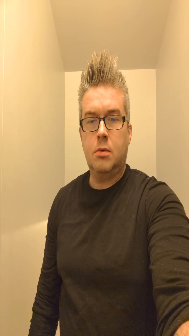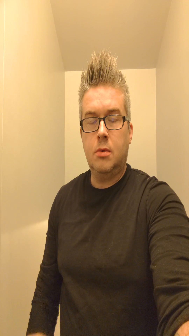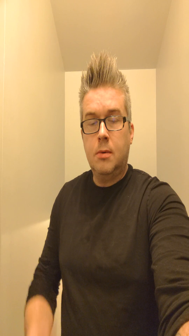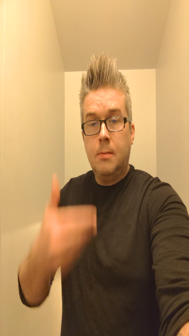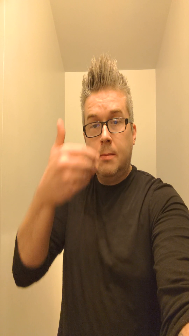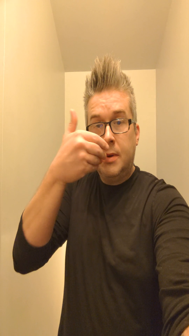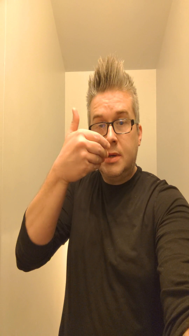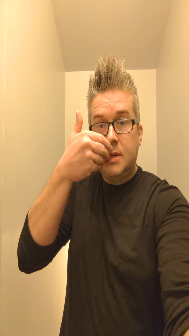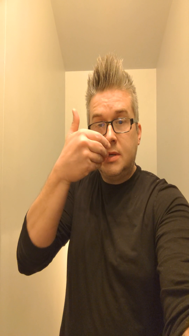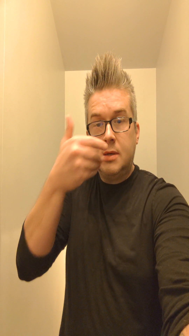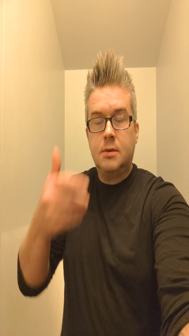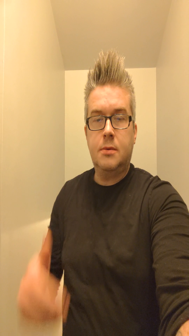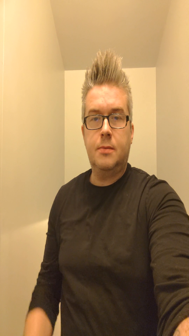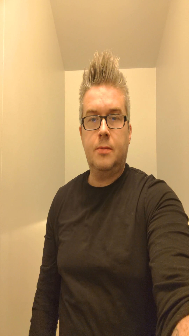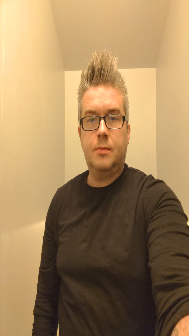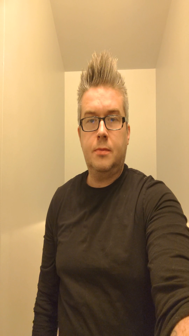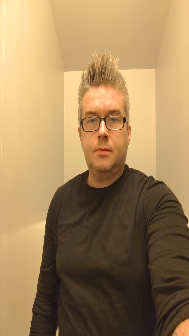pizza